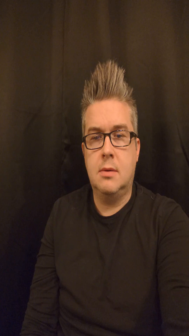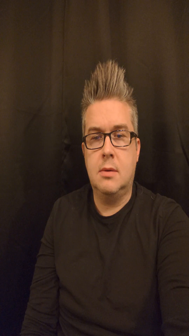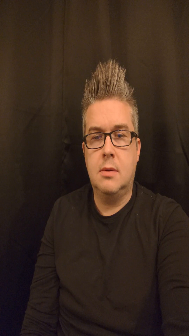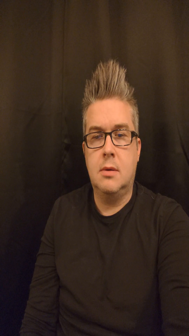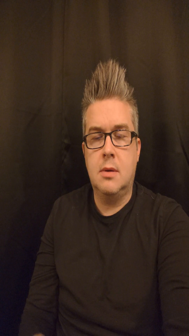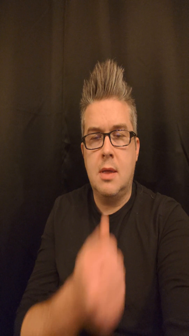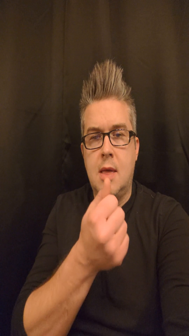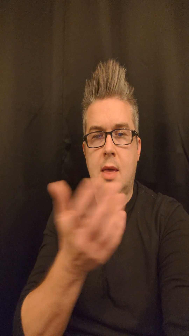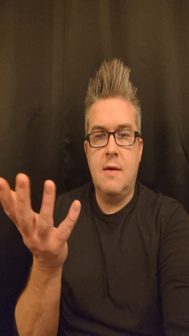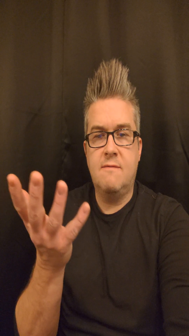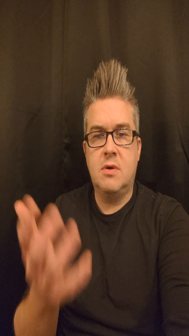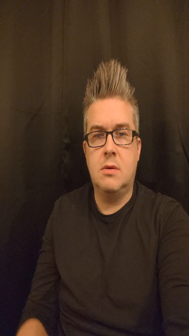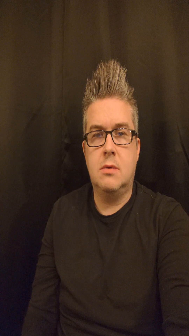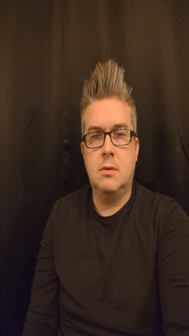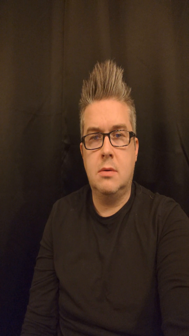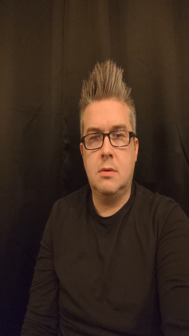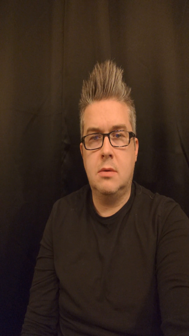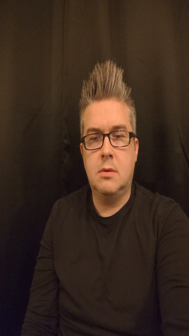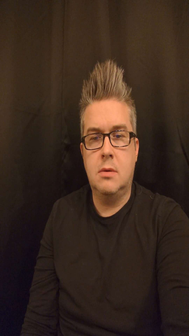every